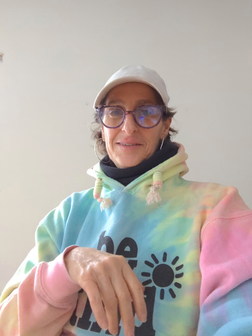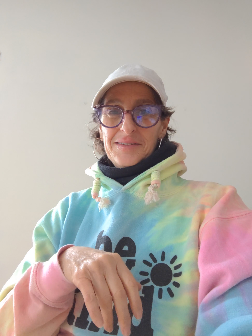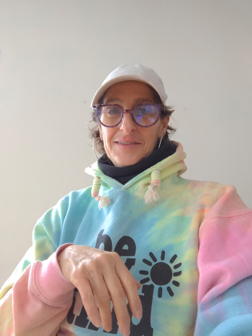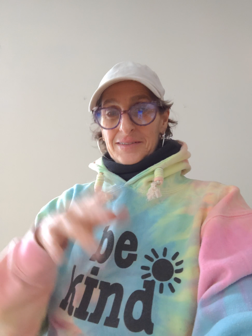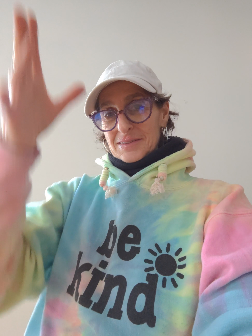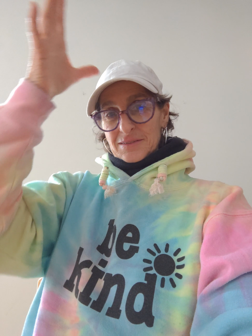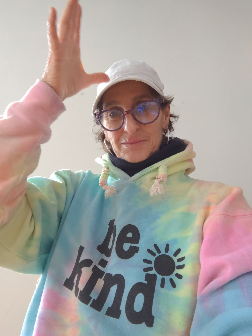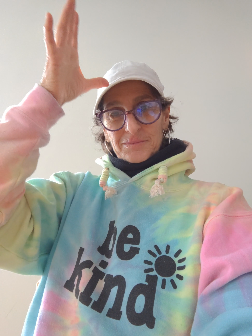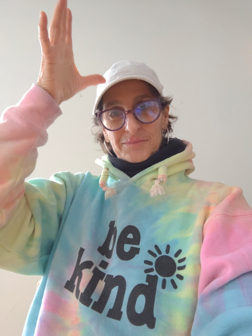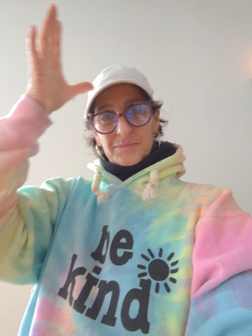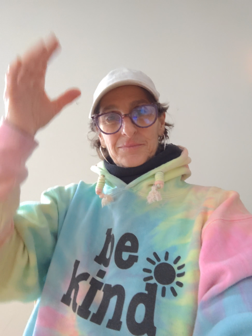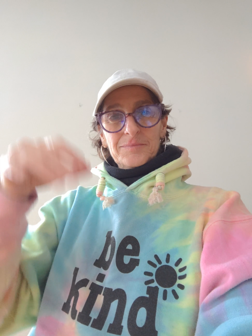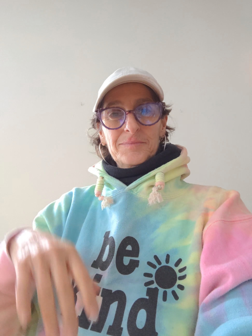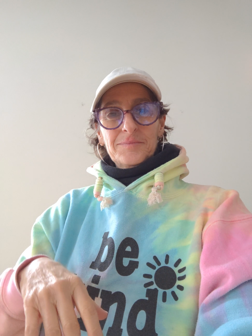dad